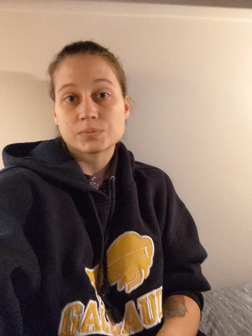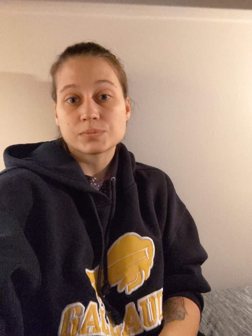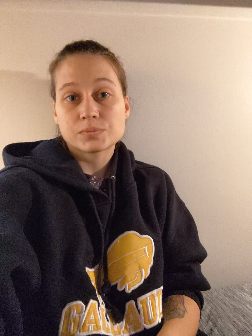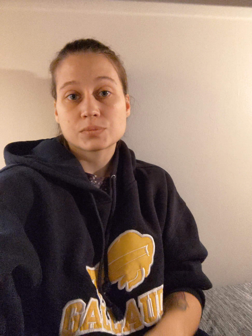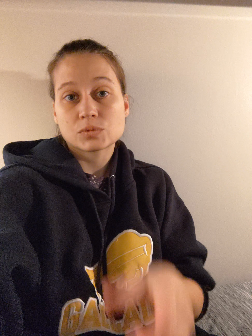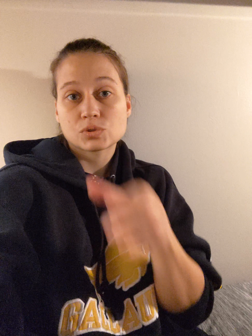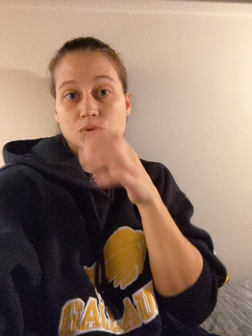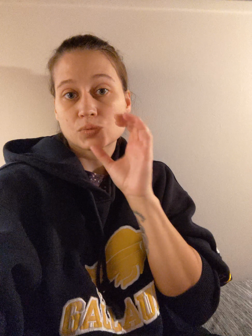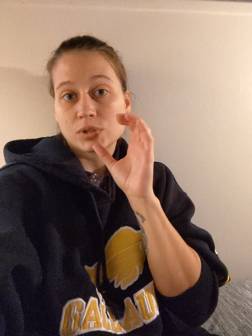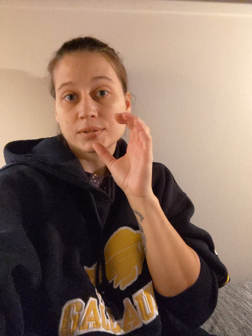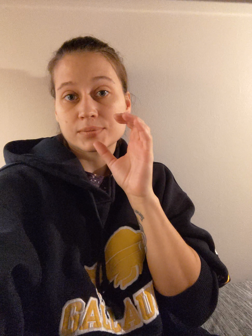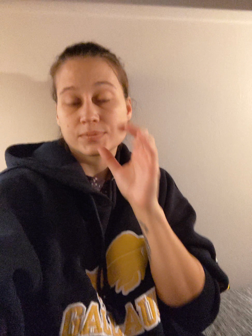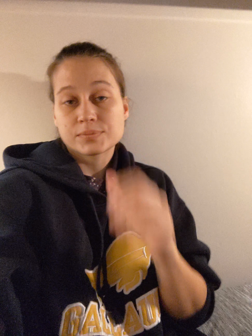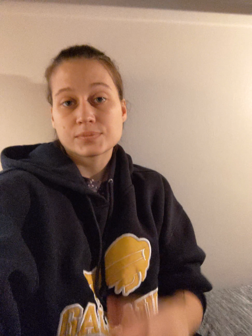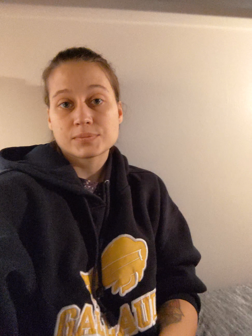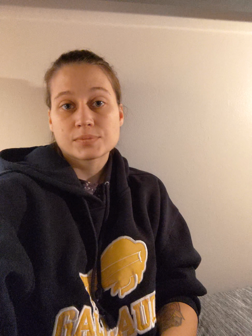drink